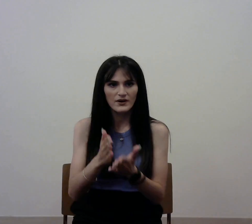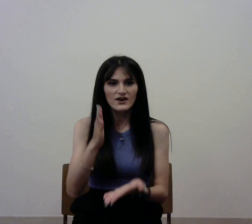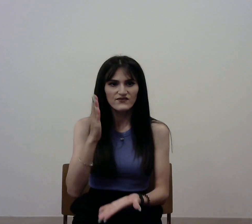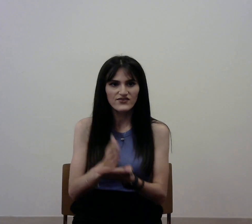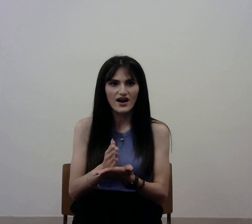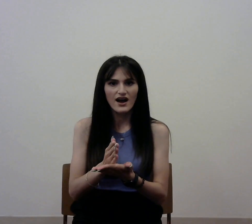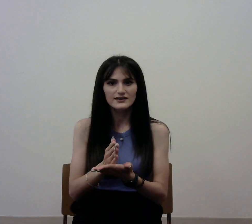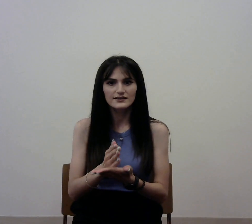var